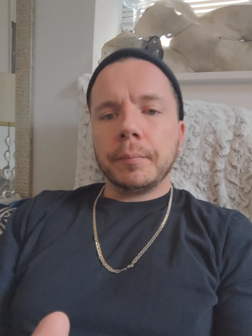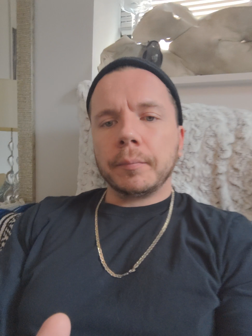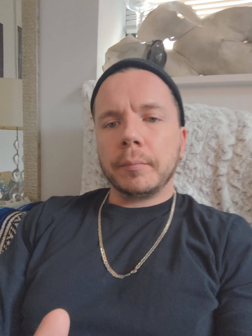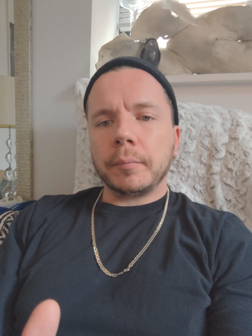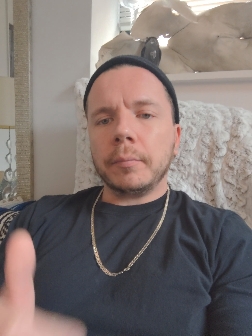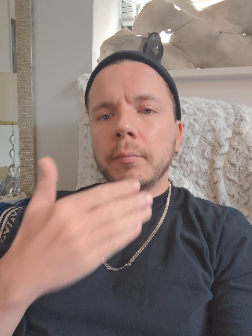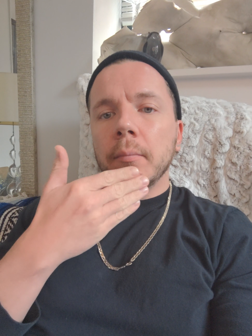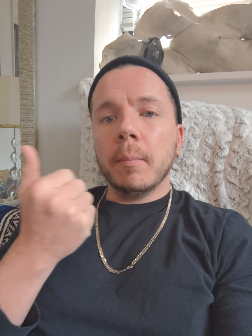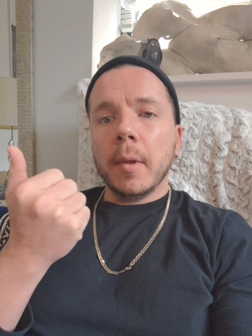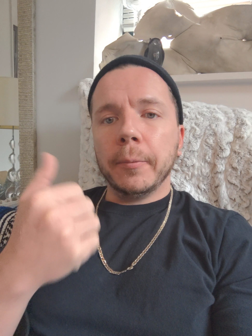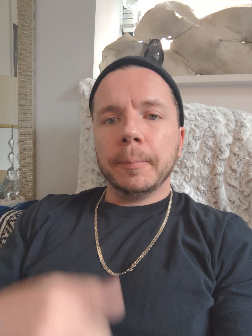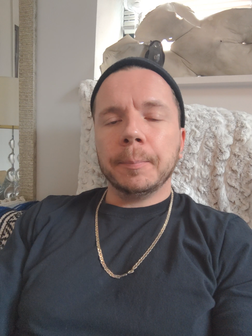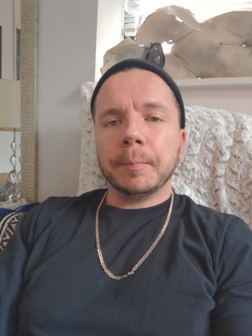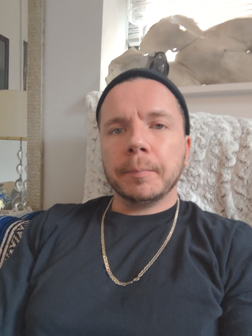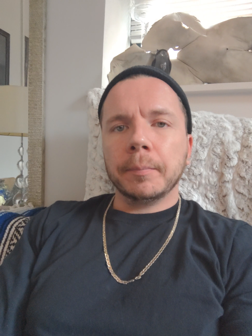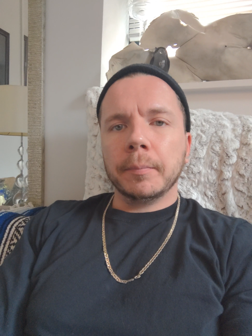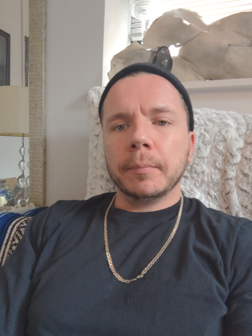better